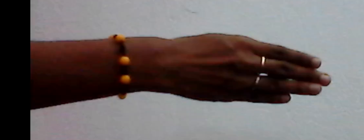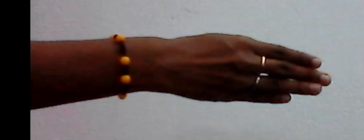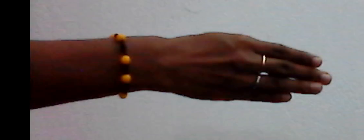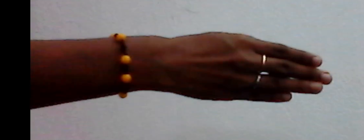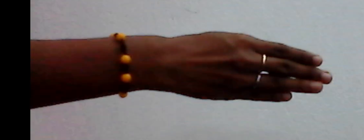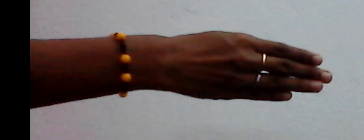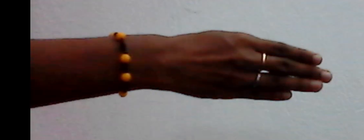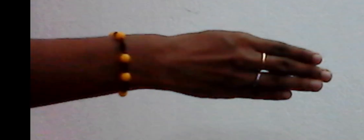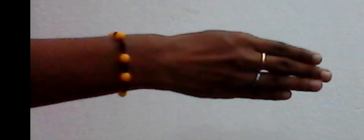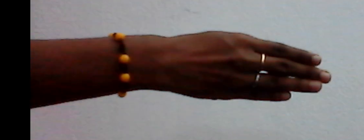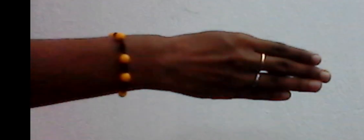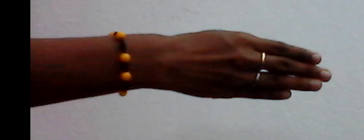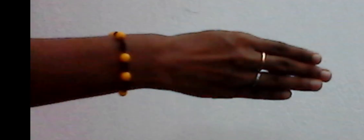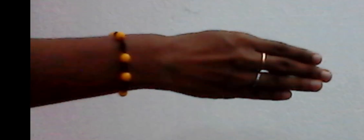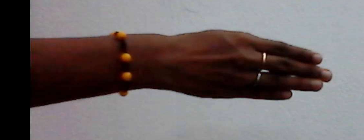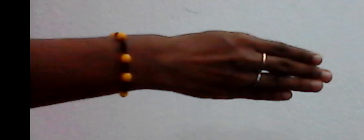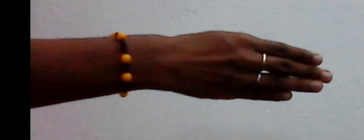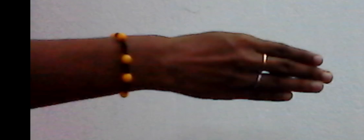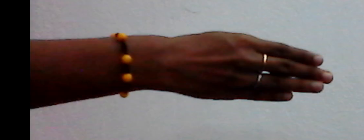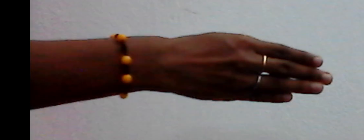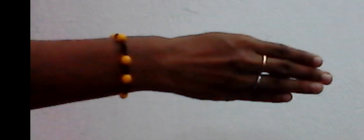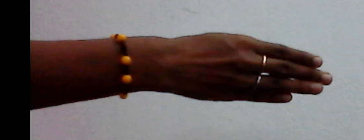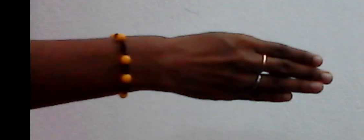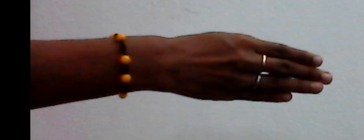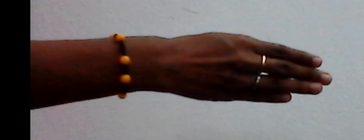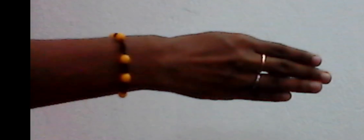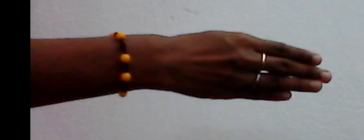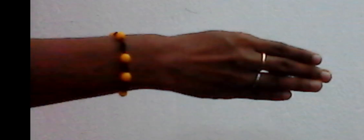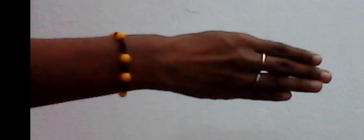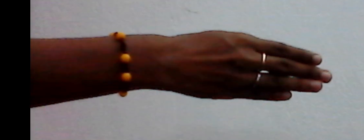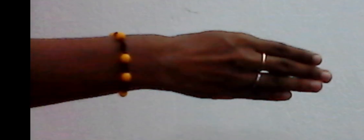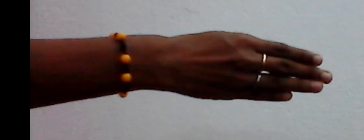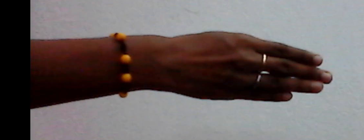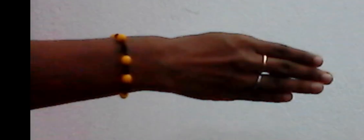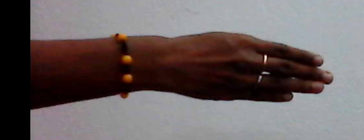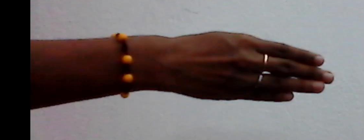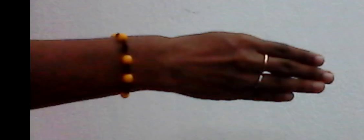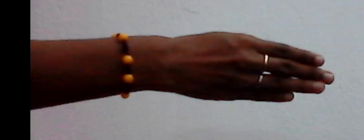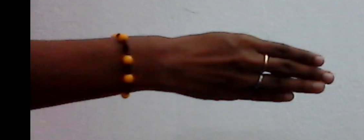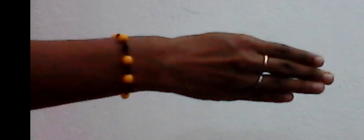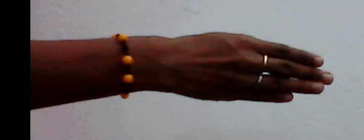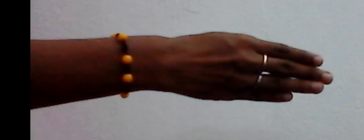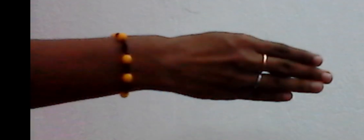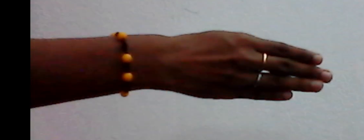അ